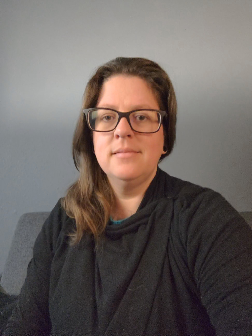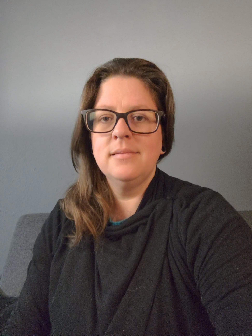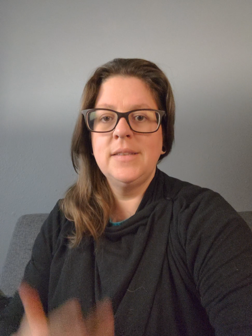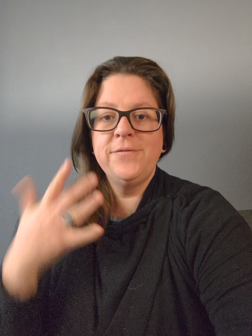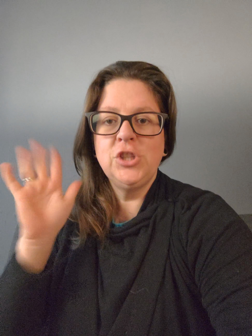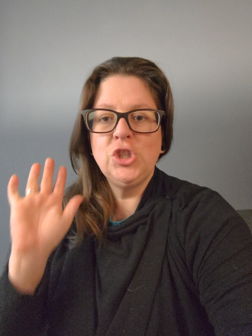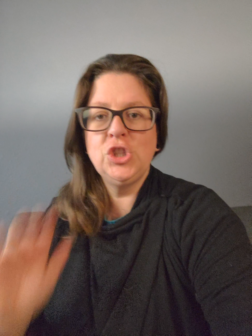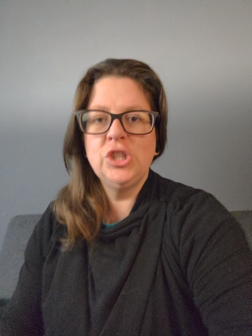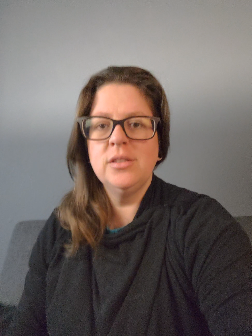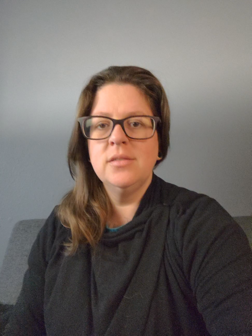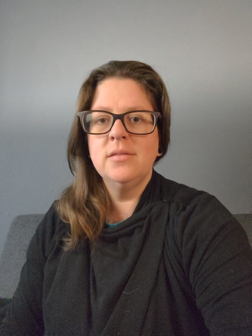finish